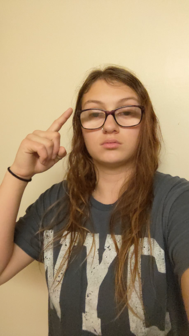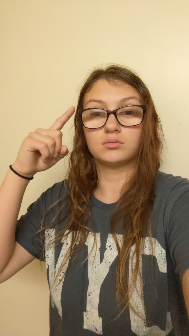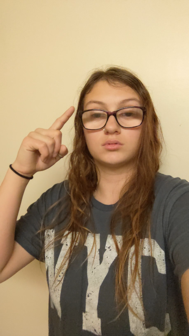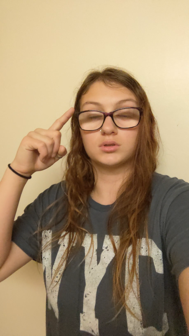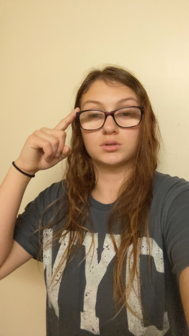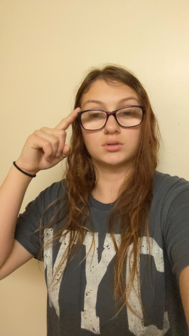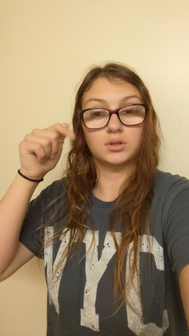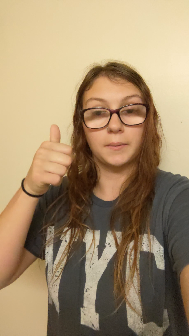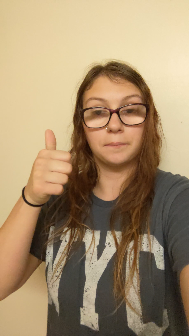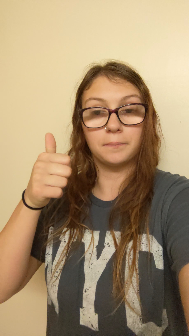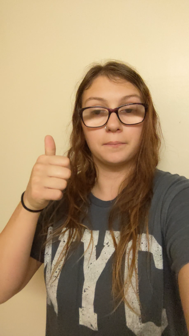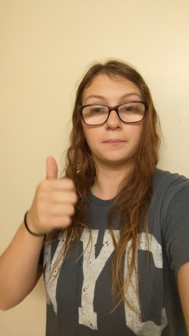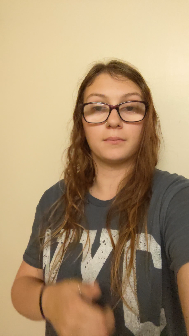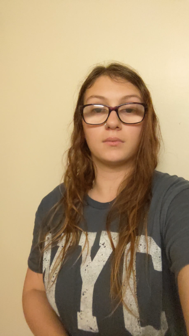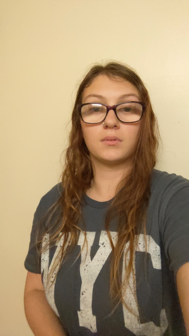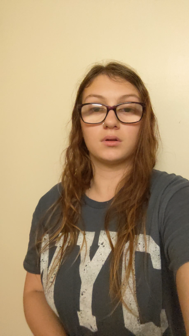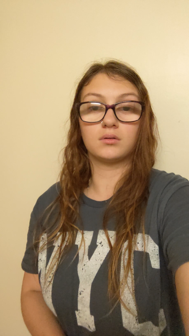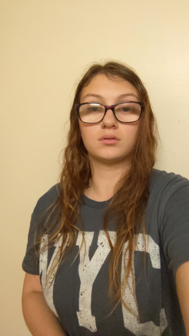dime